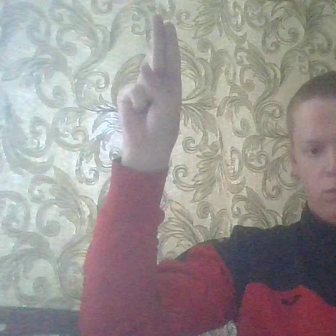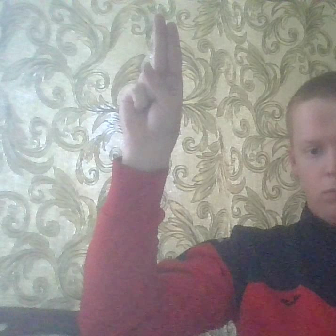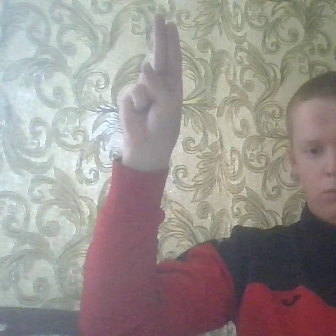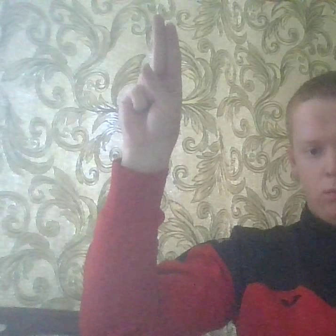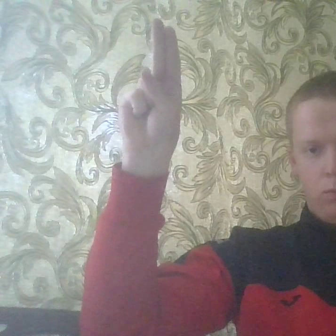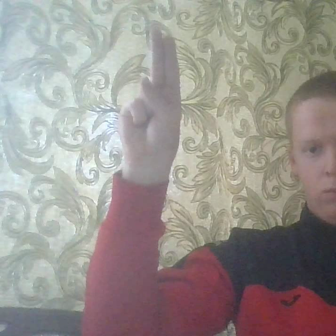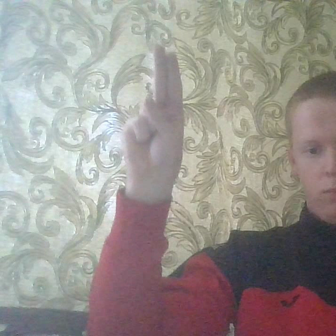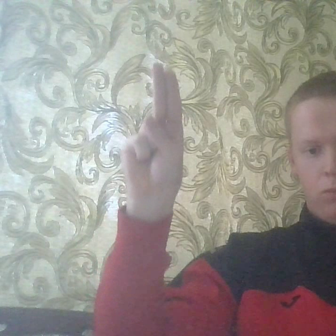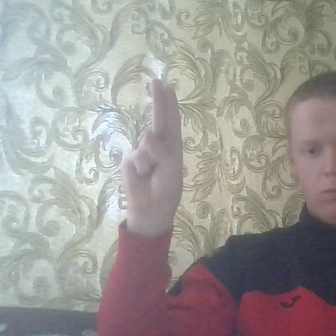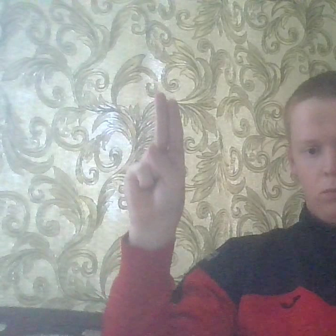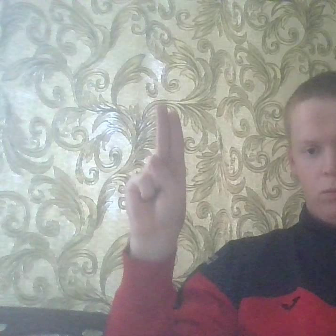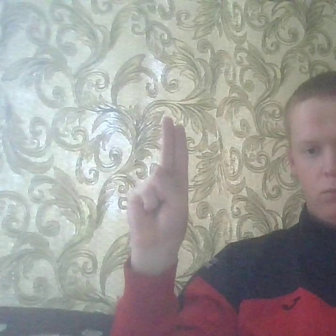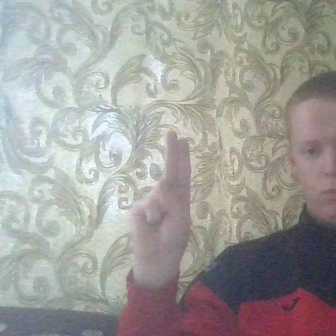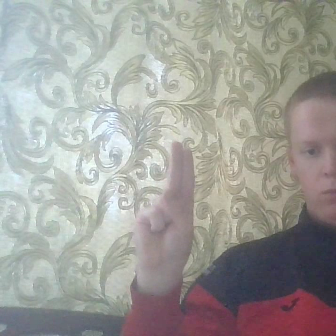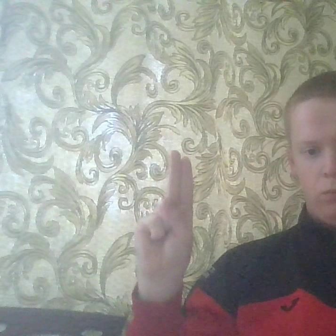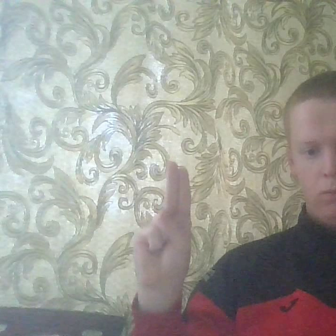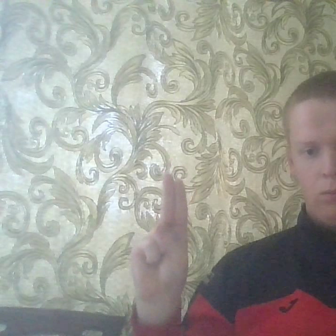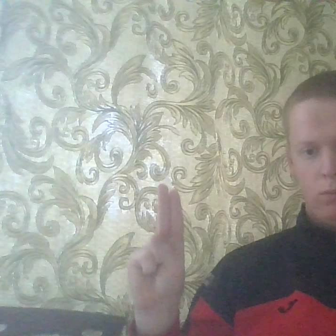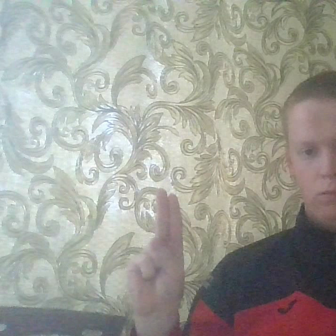Ц